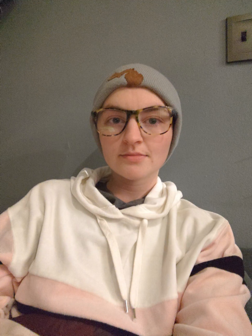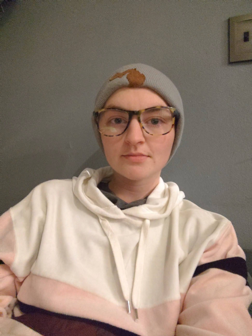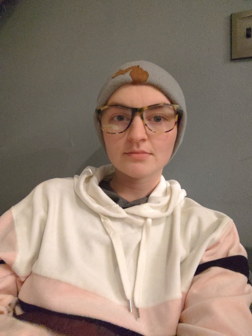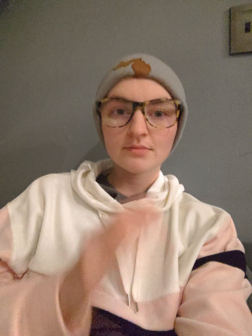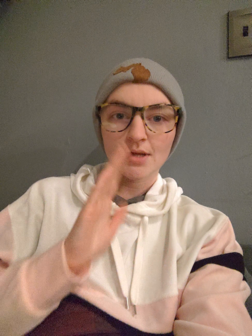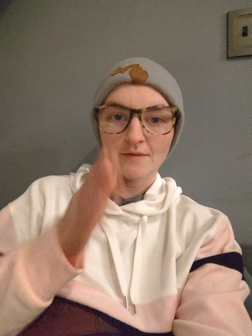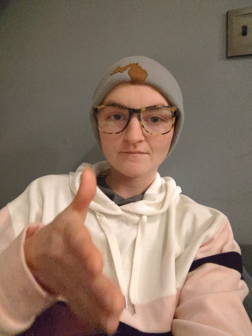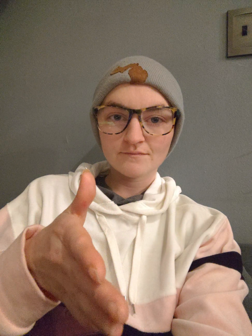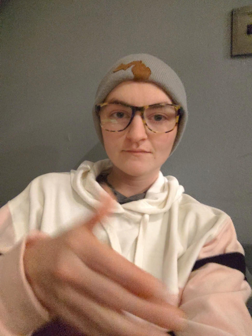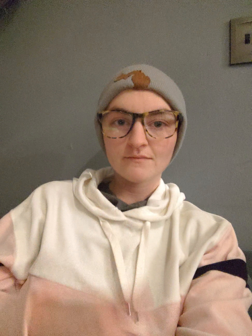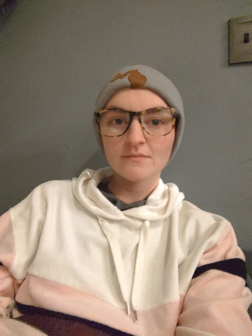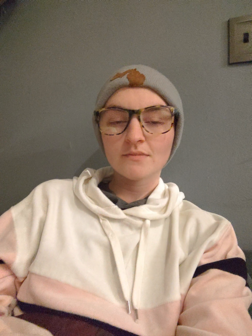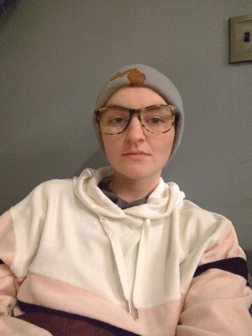after